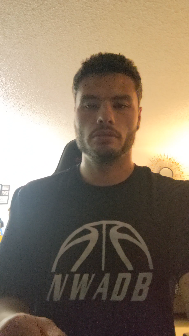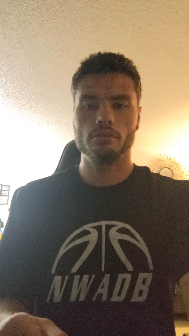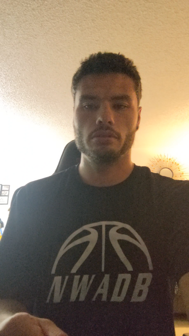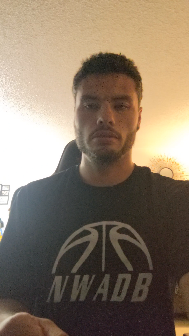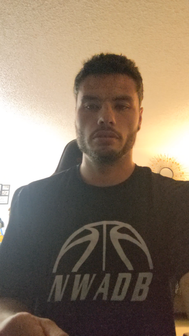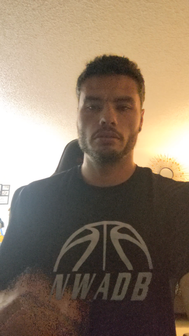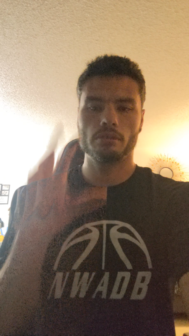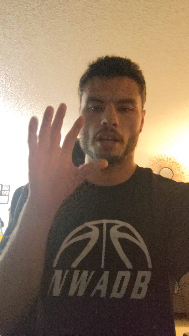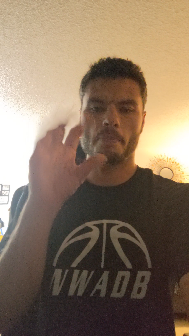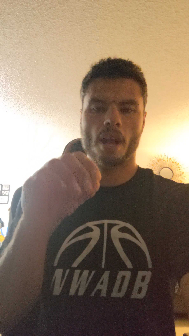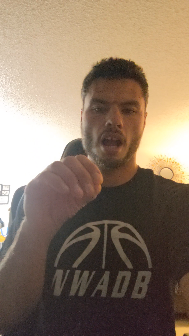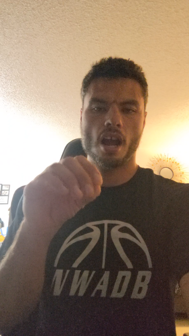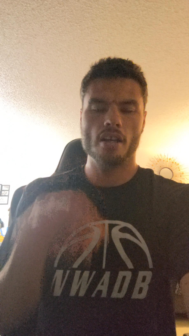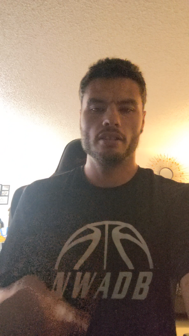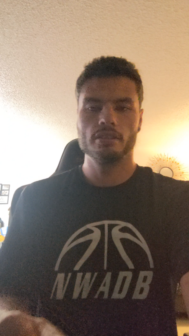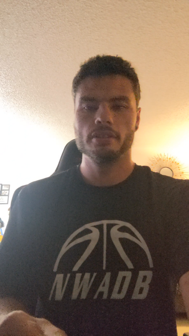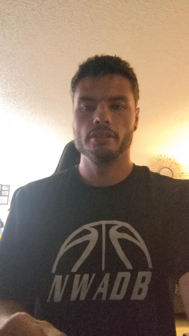bite